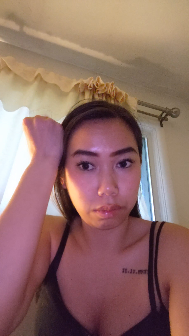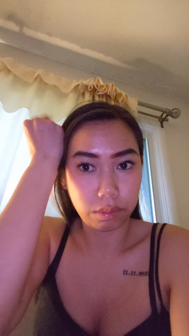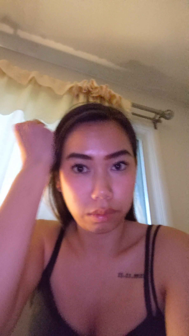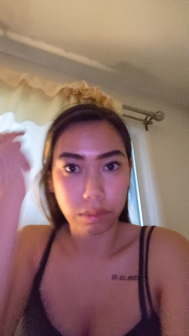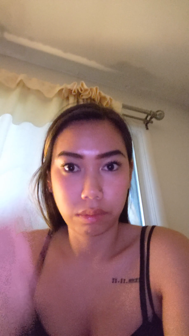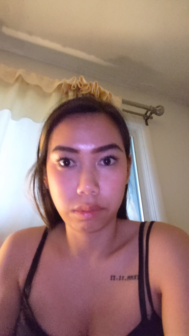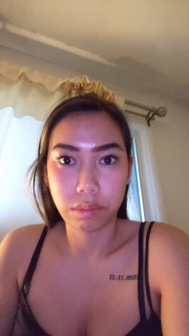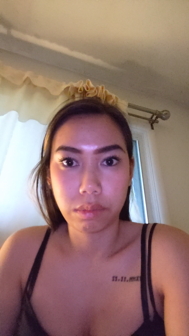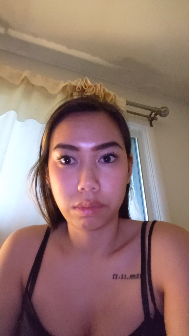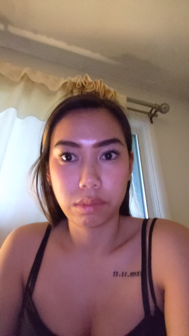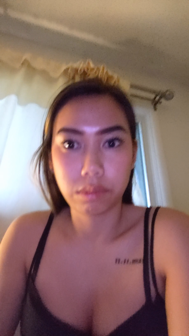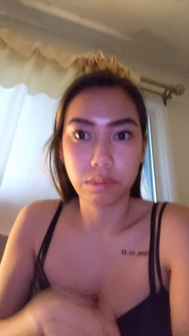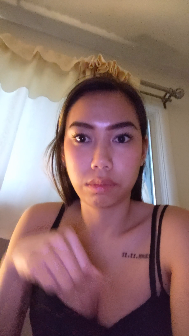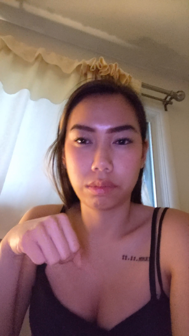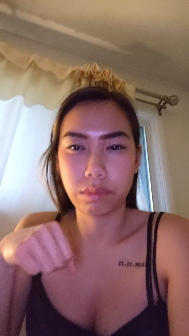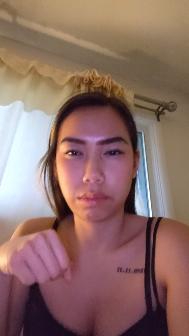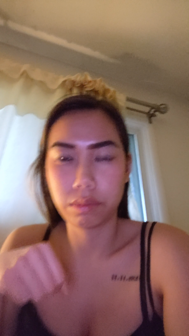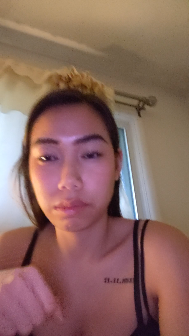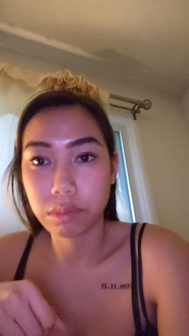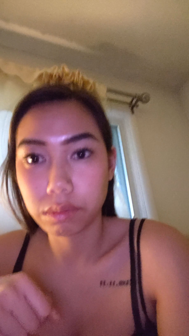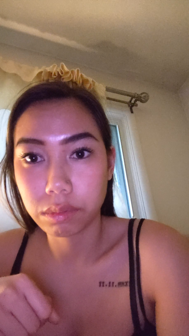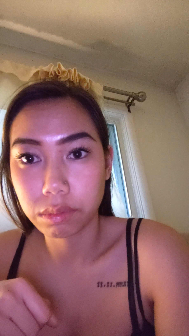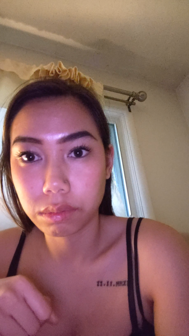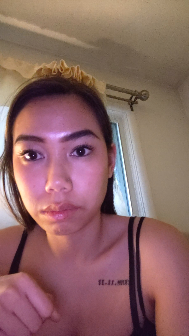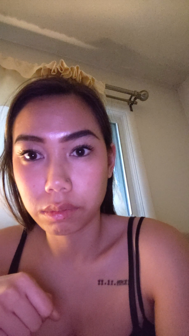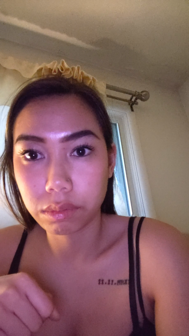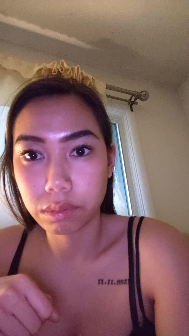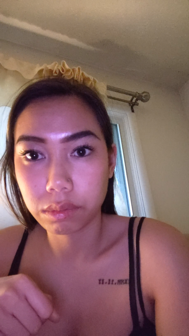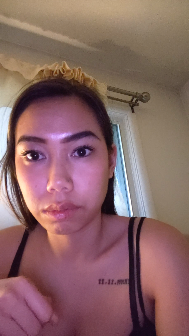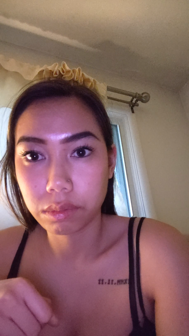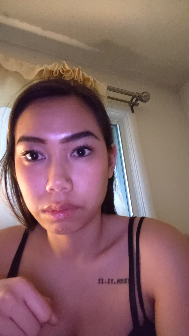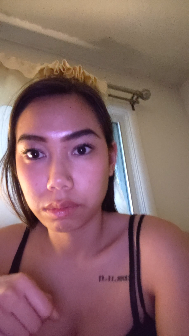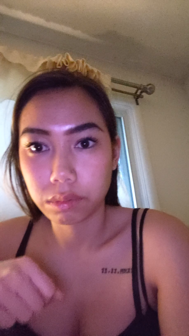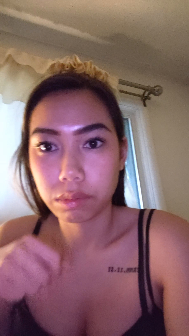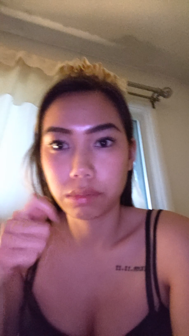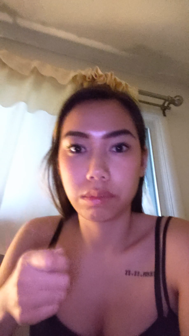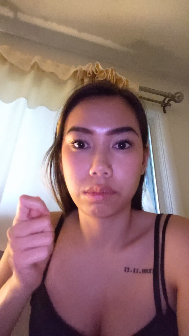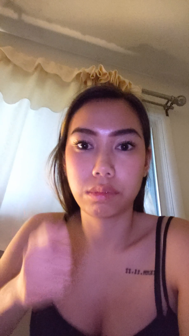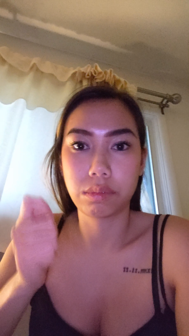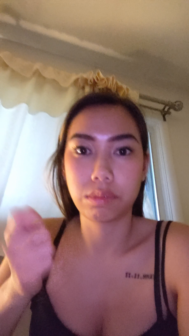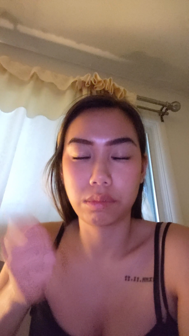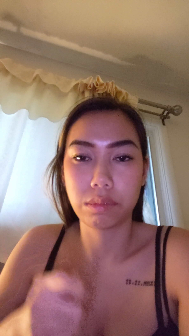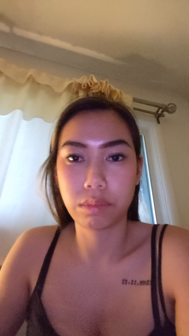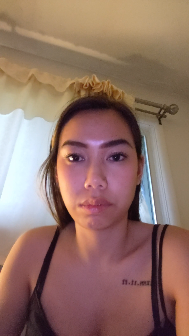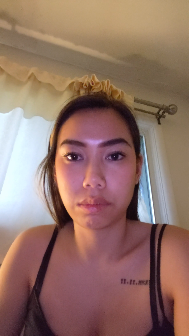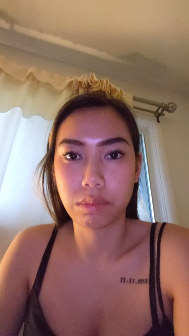cart